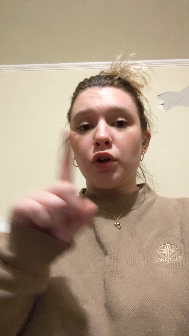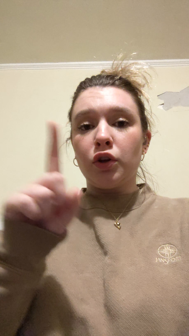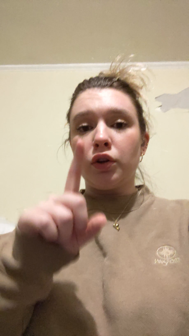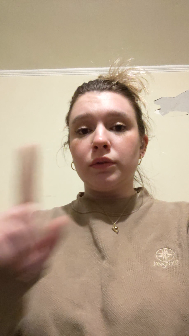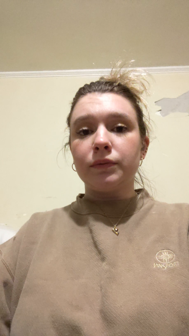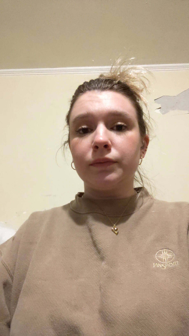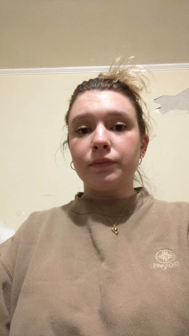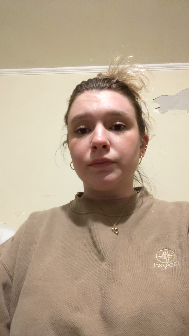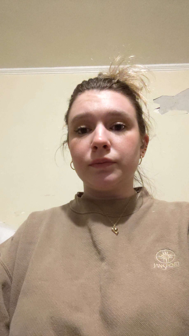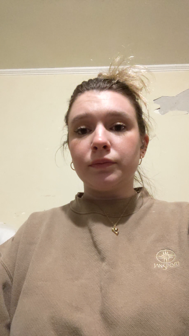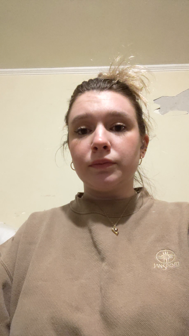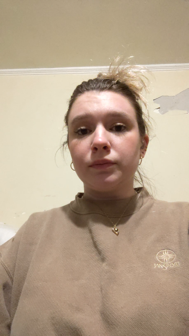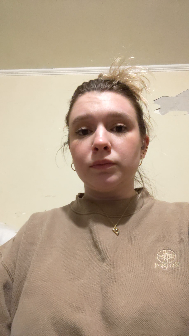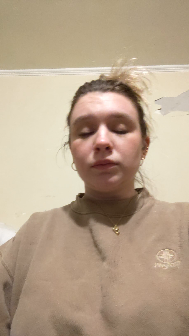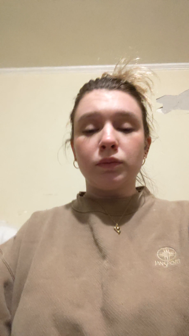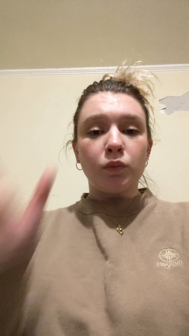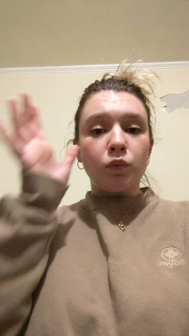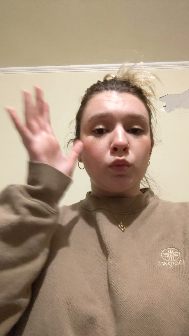moose